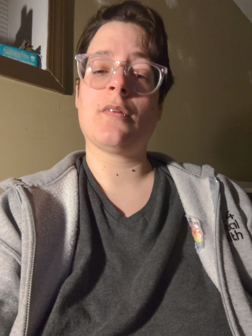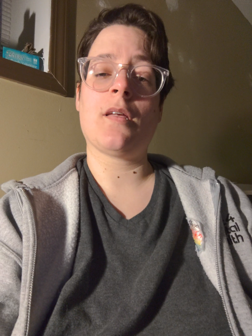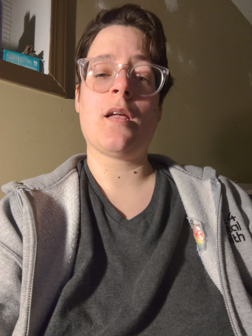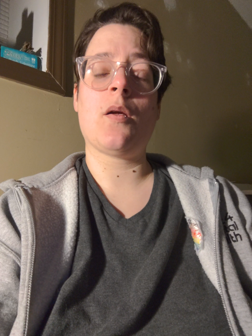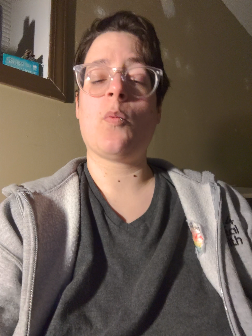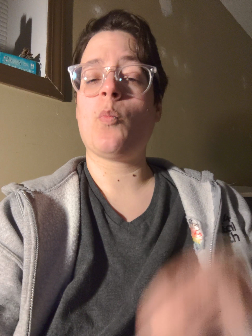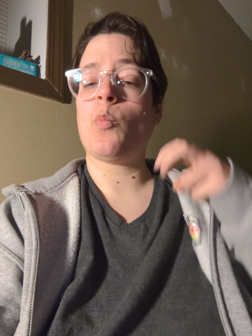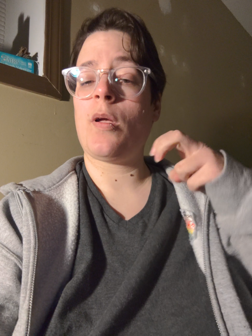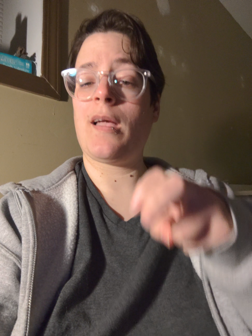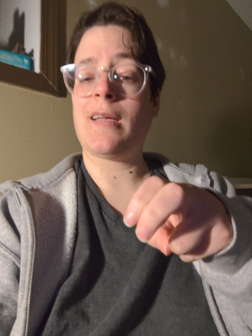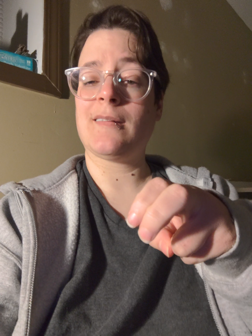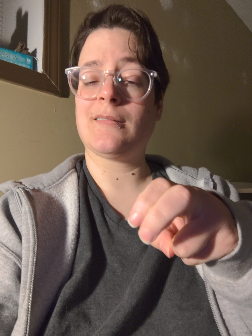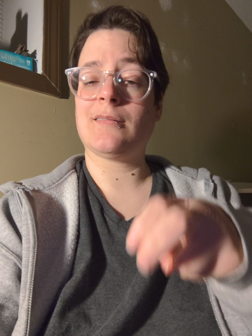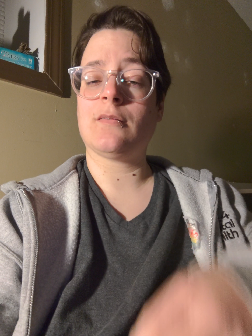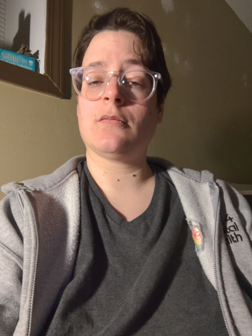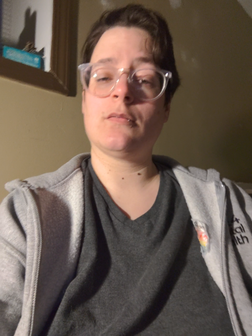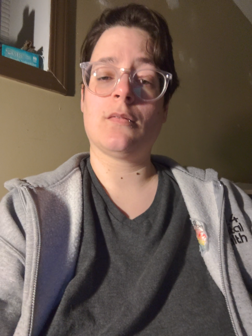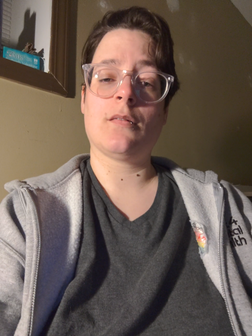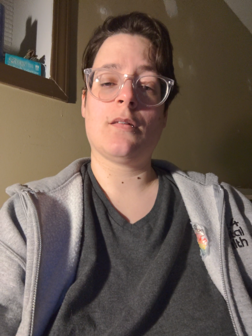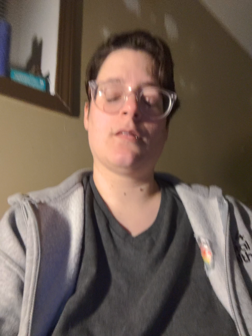ride